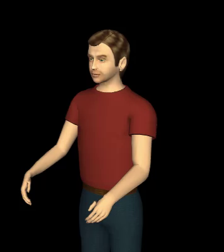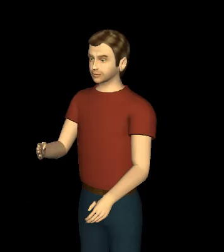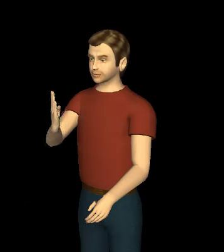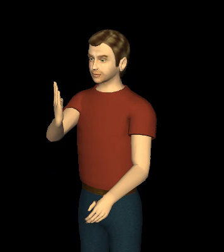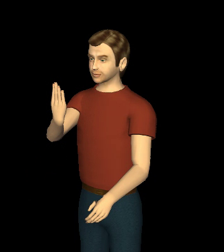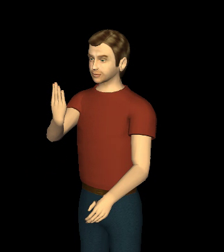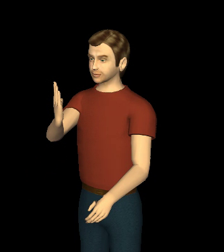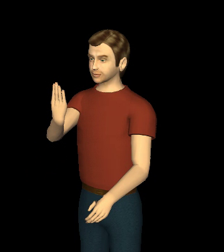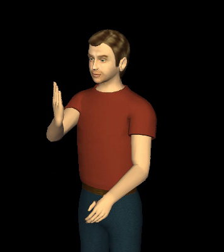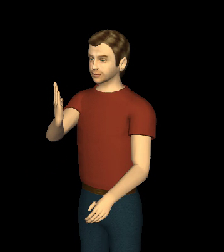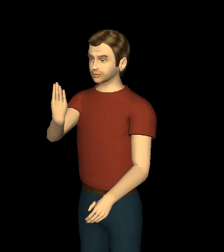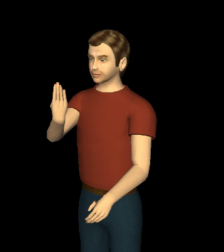مرآة